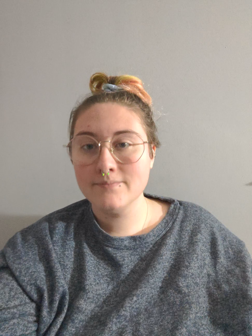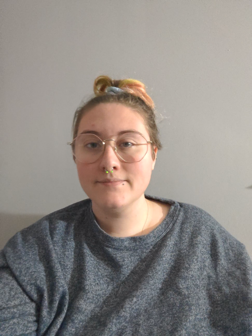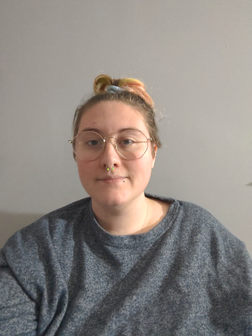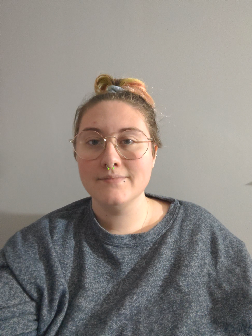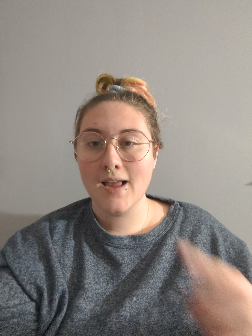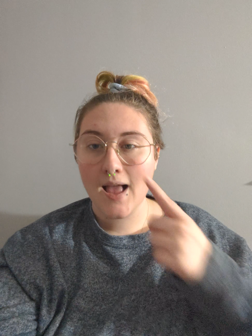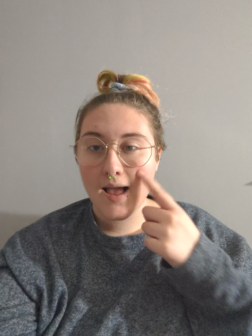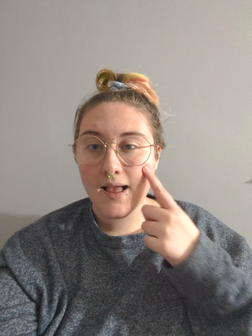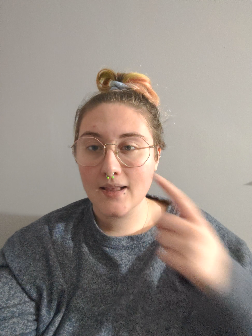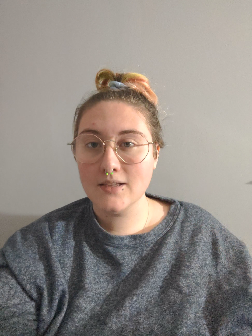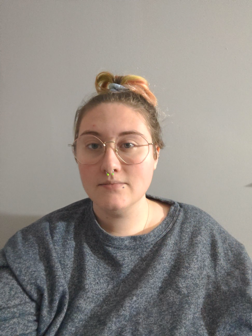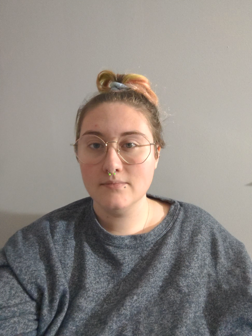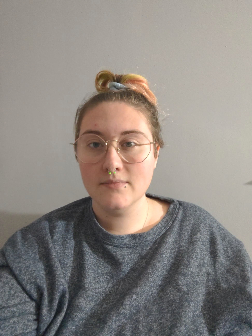eye